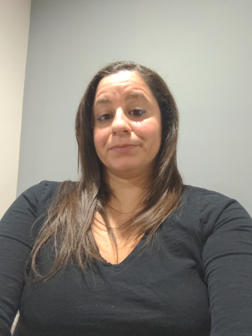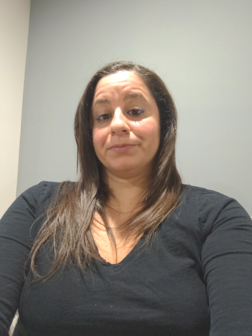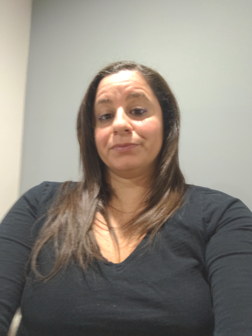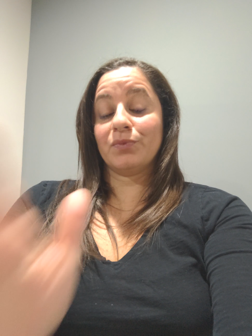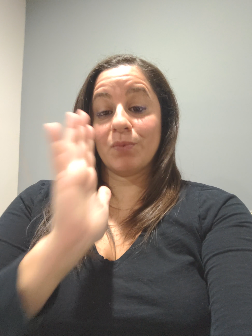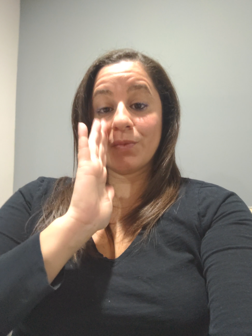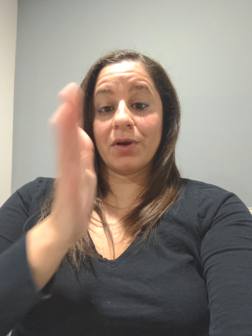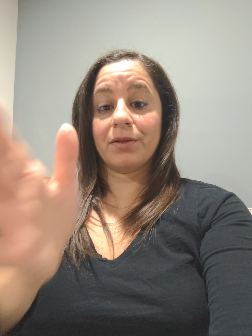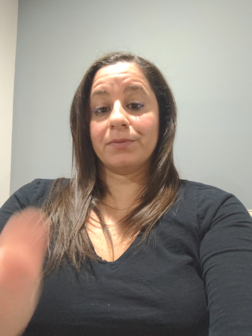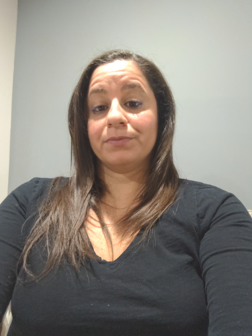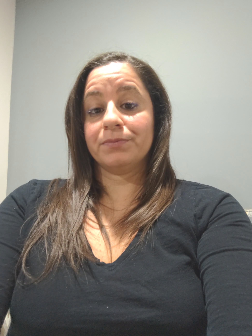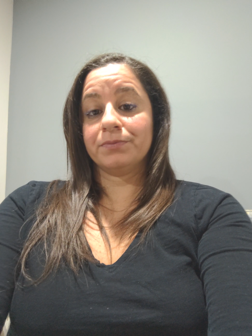will